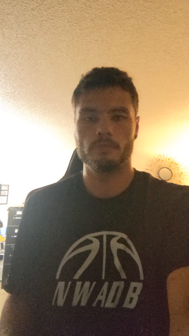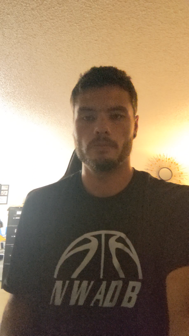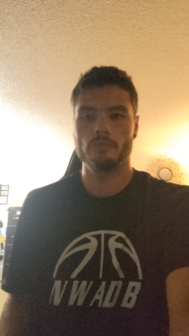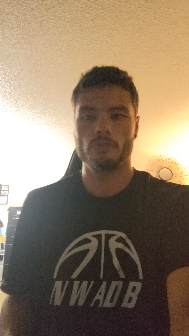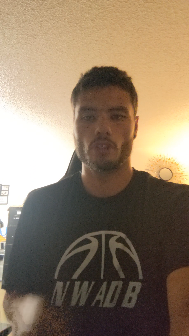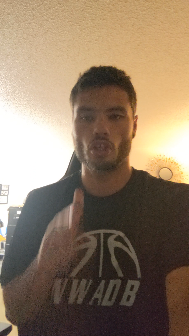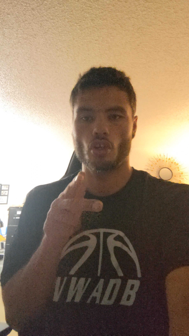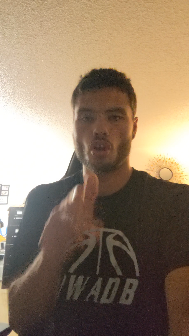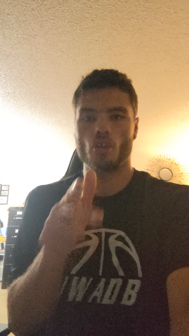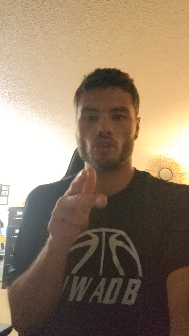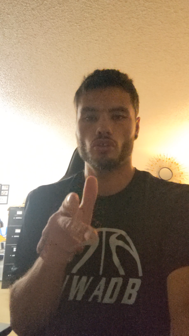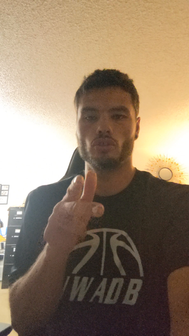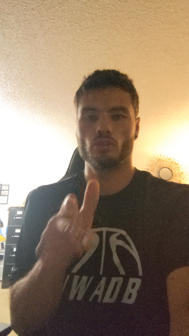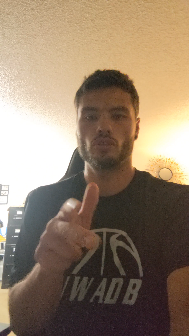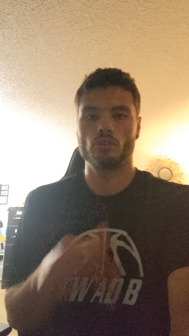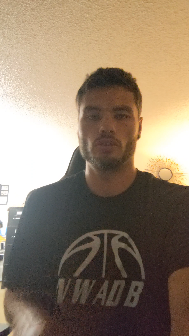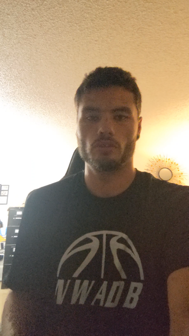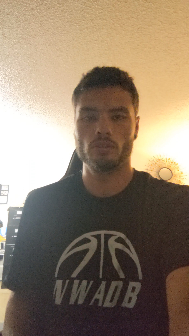garage